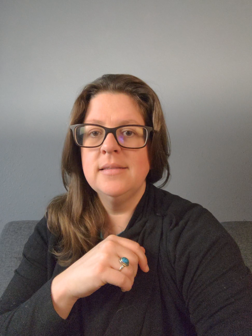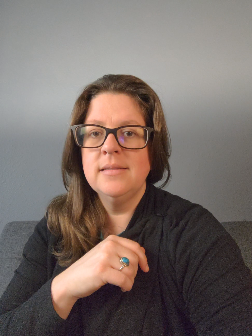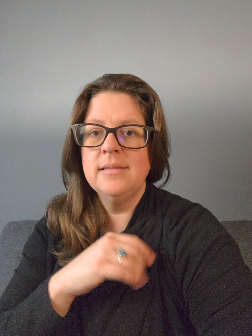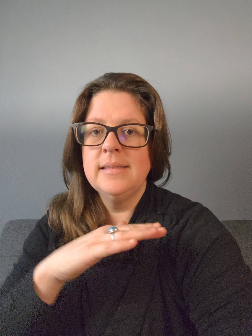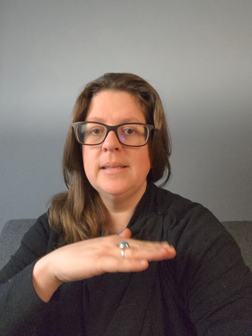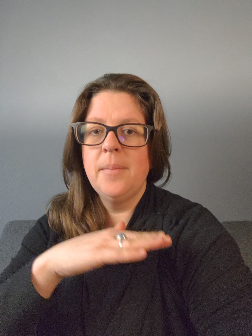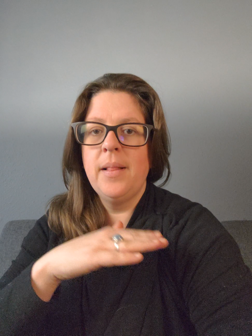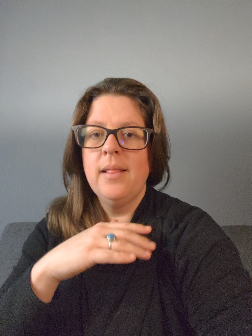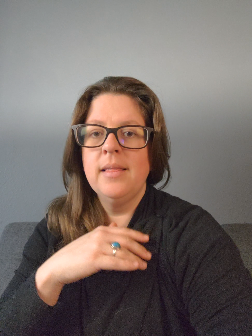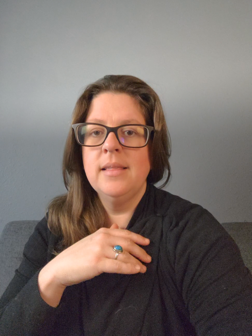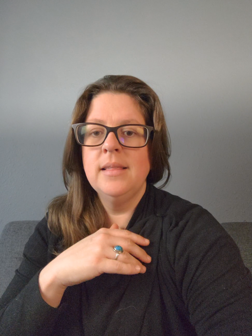table